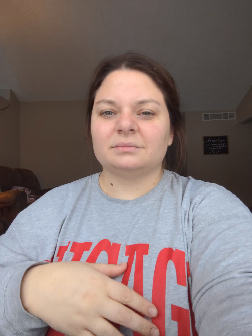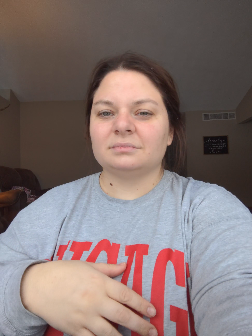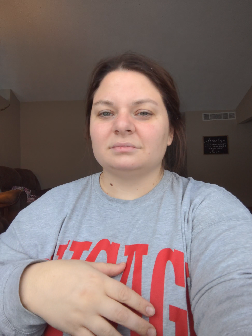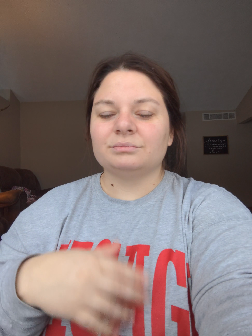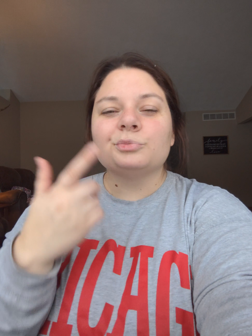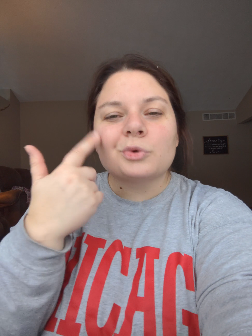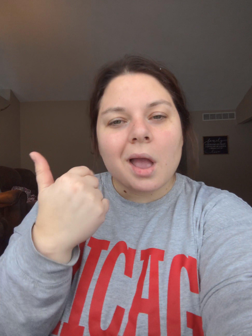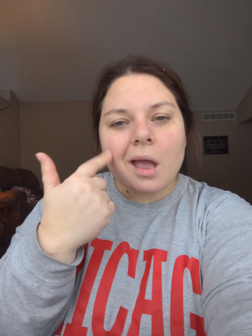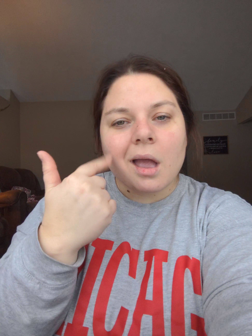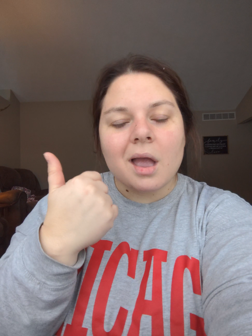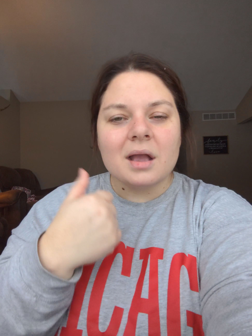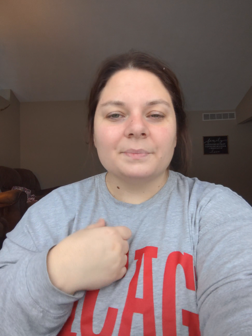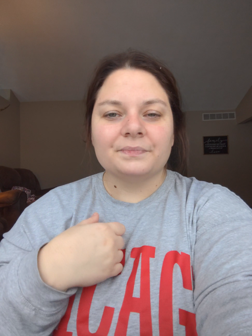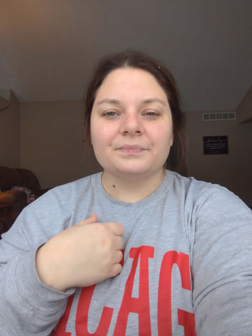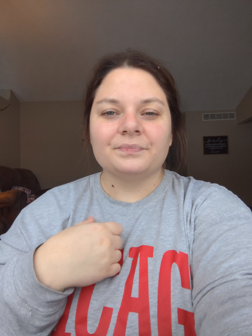cry